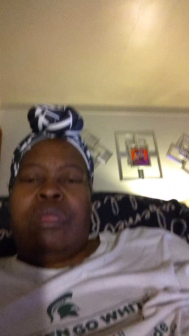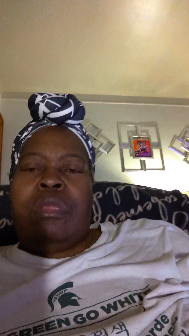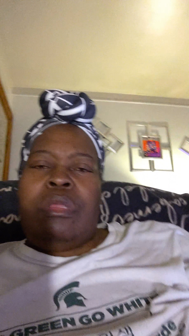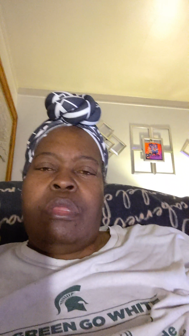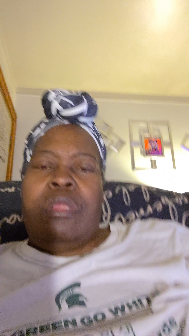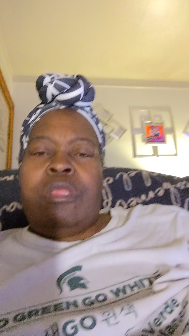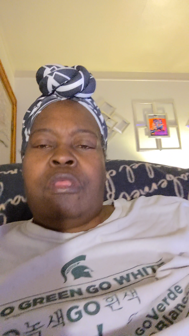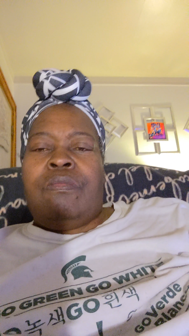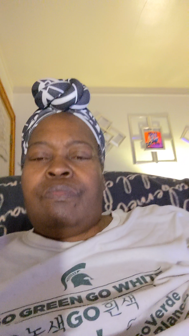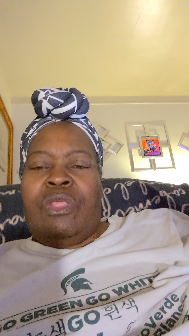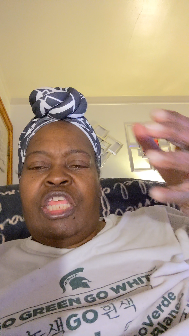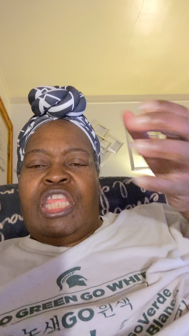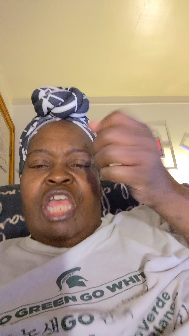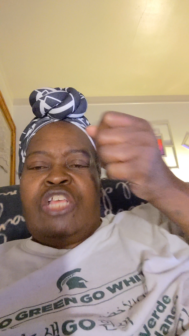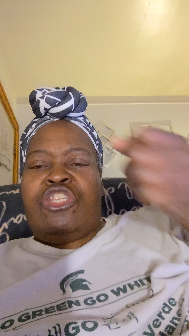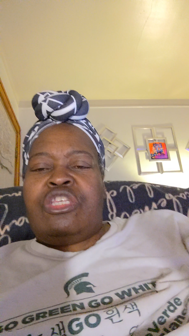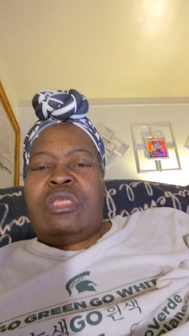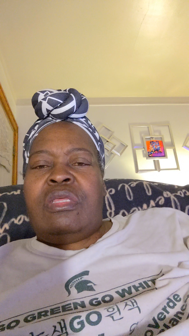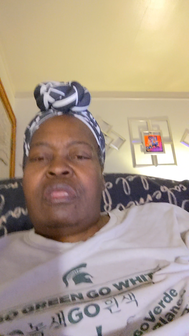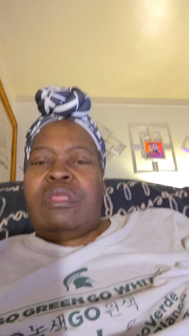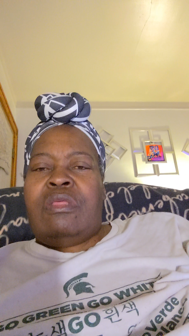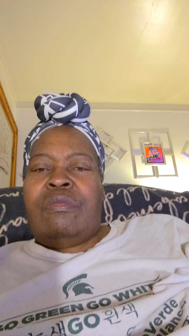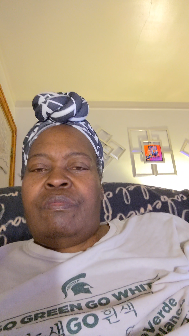catch